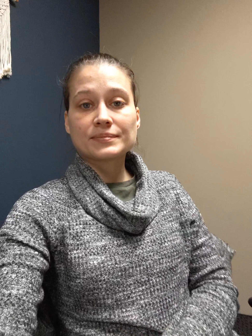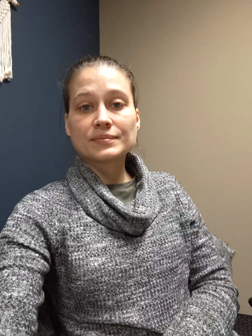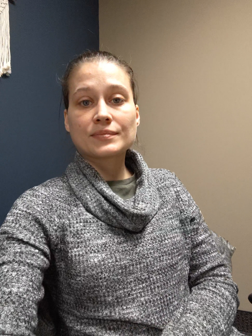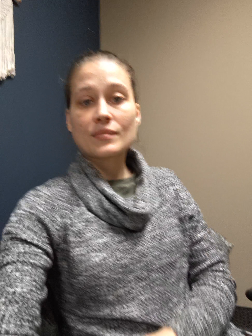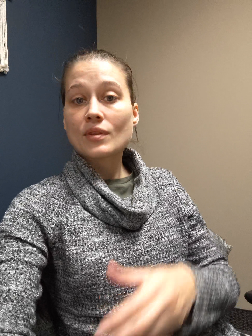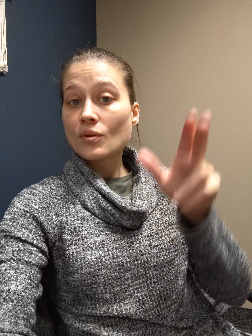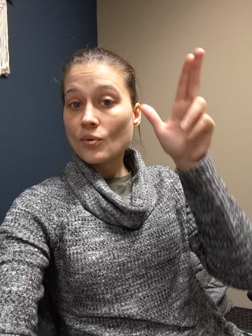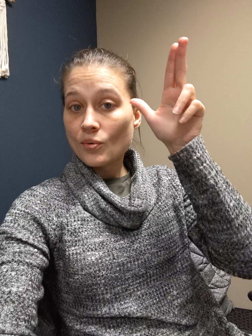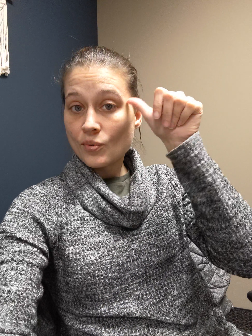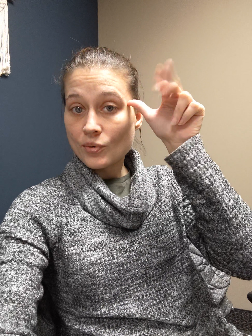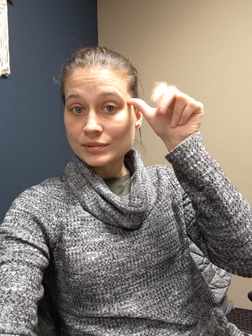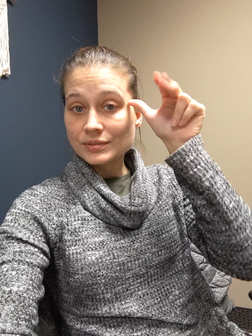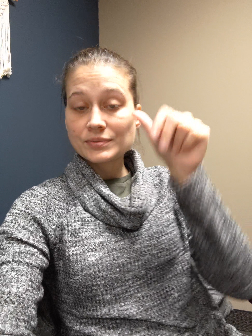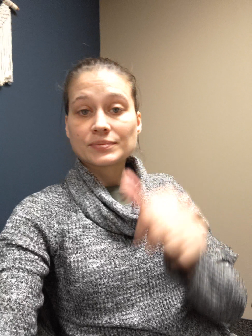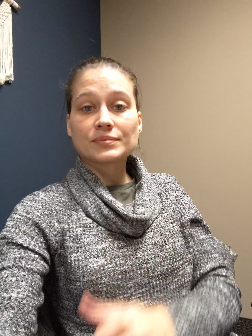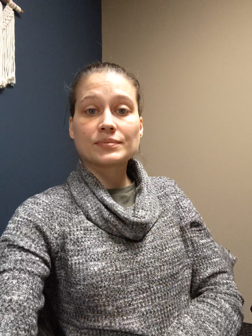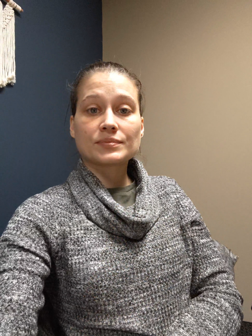horse